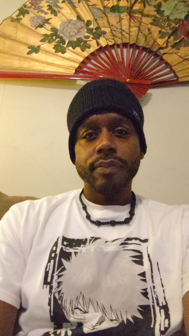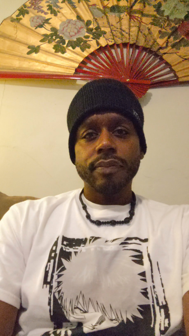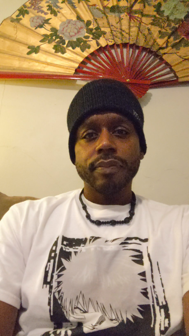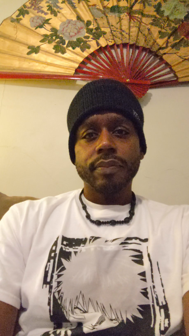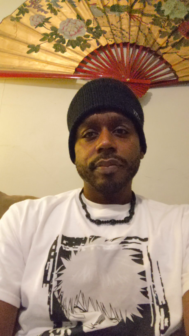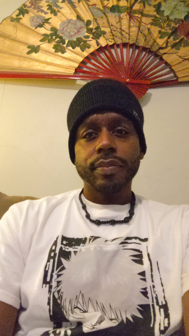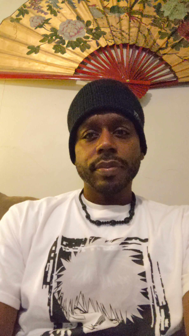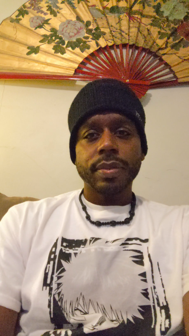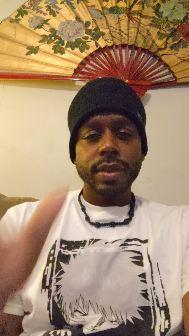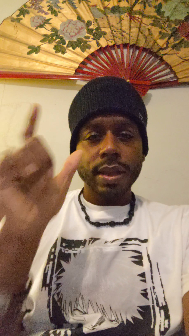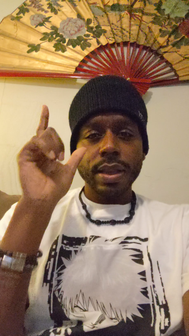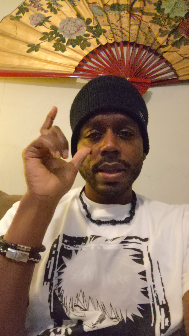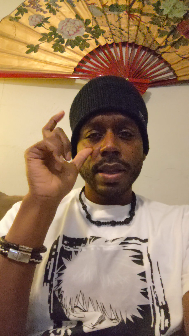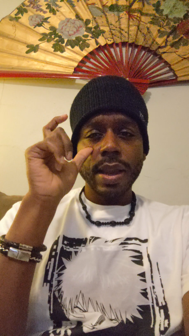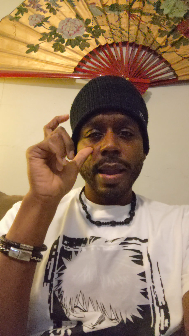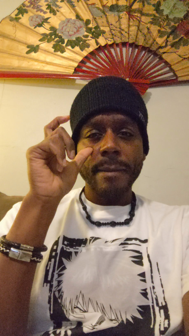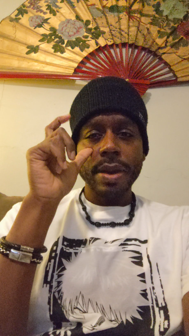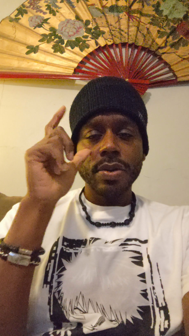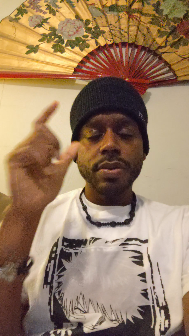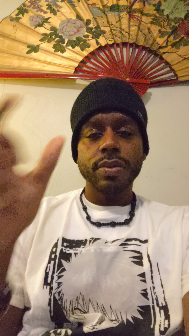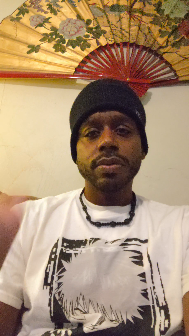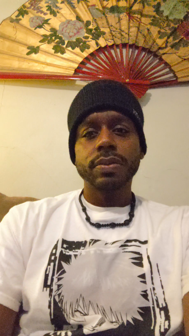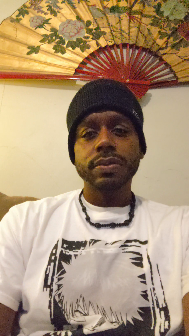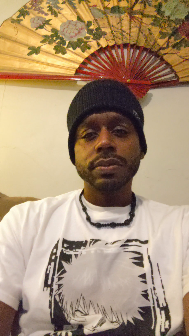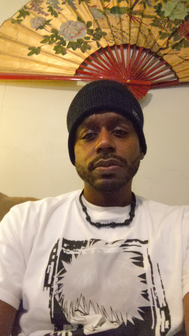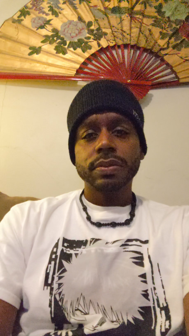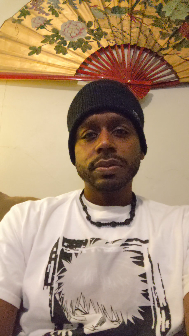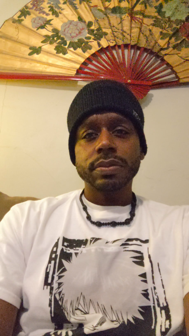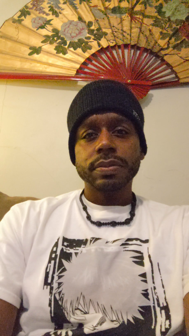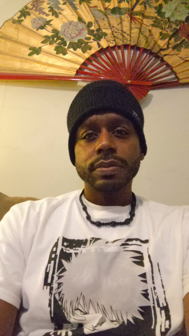camera